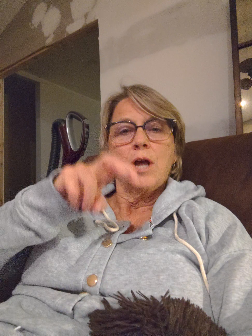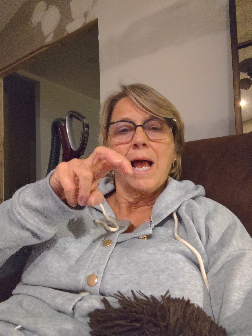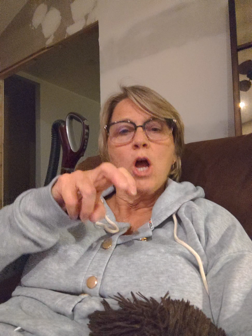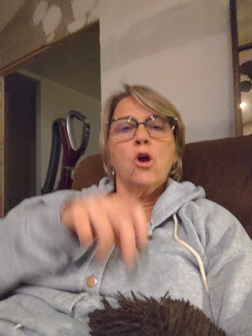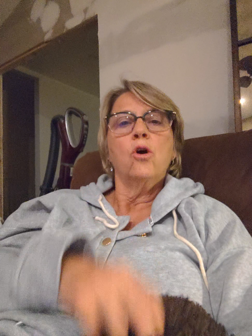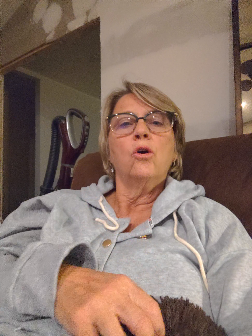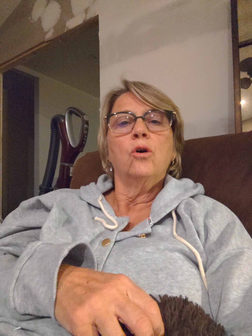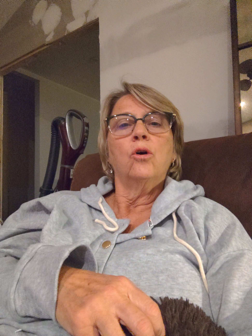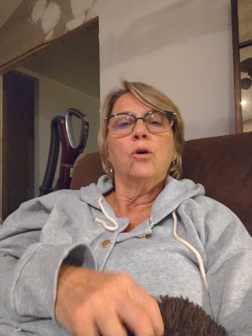chair